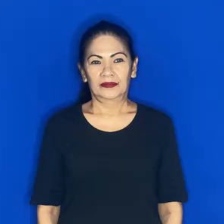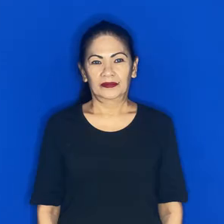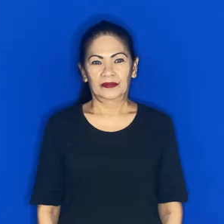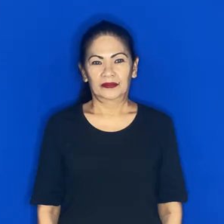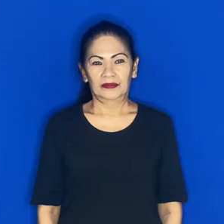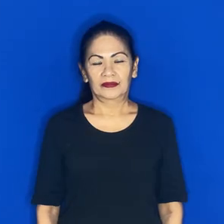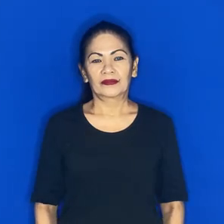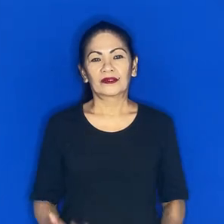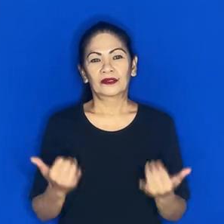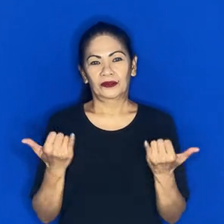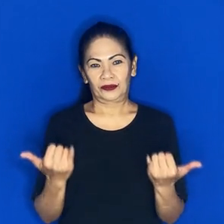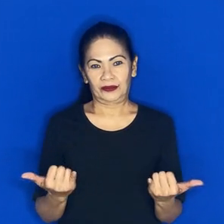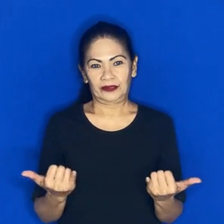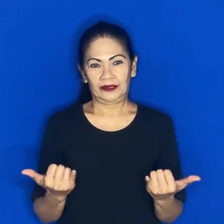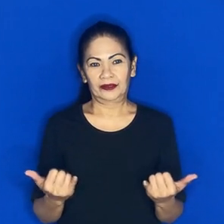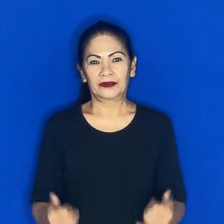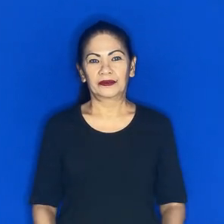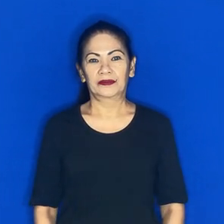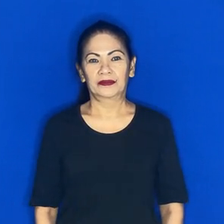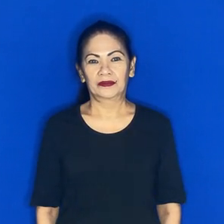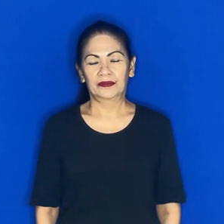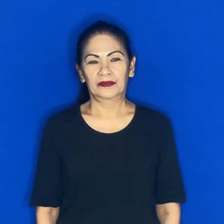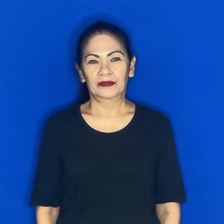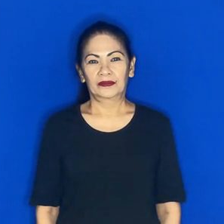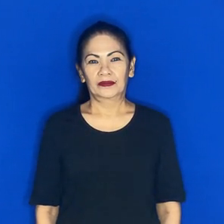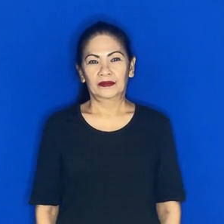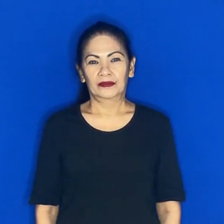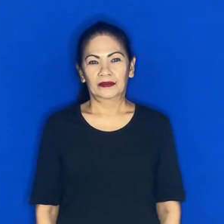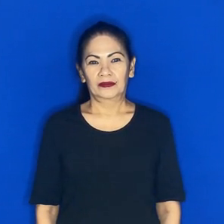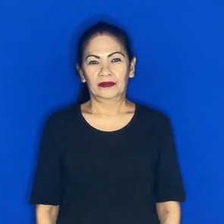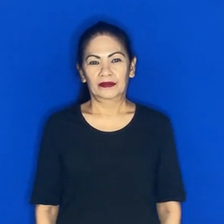today